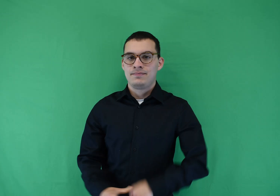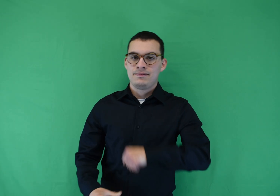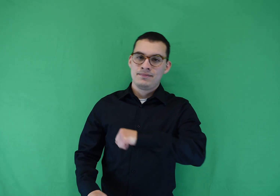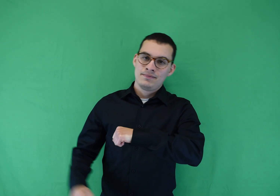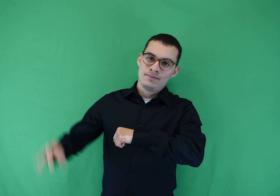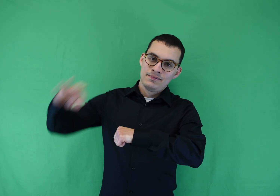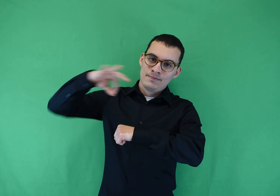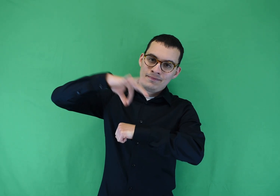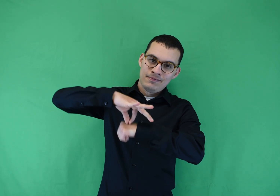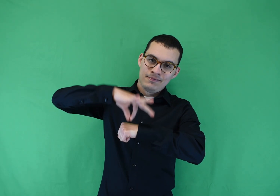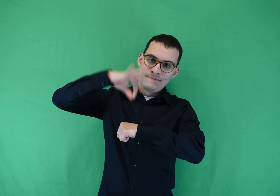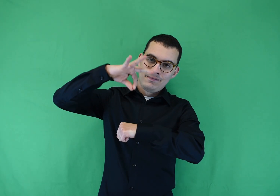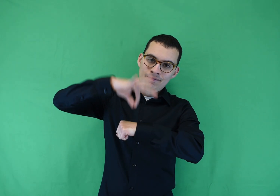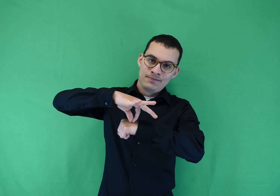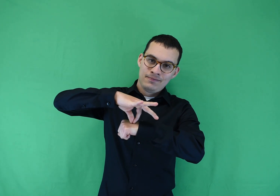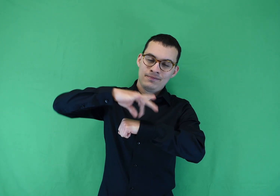farmacia